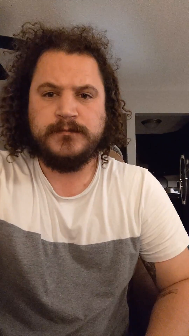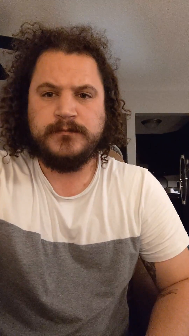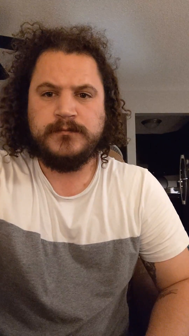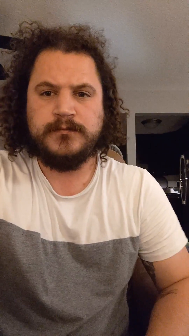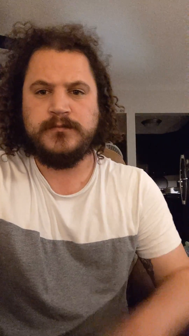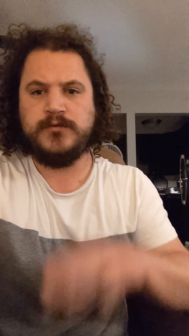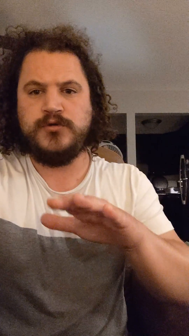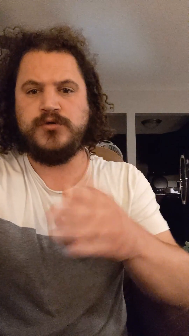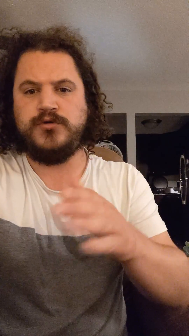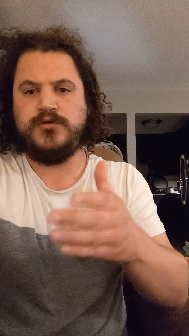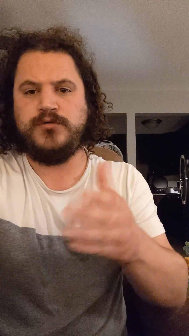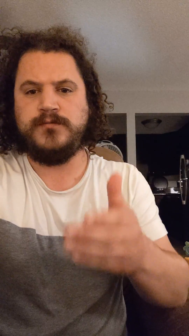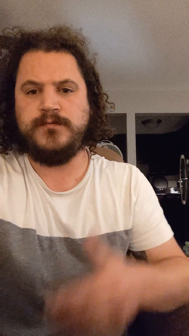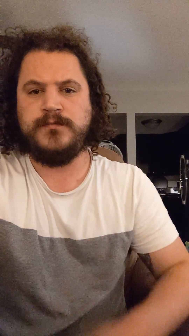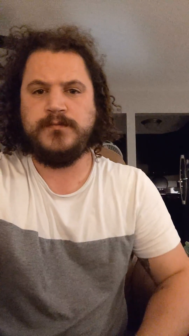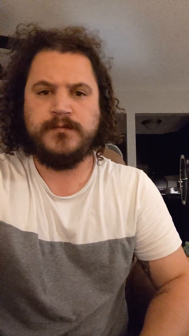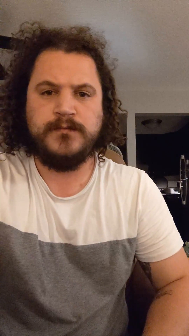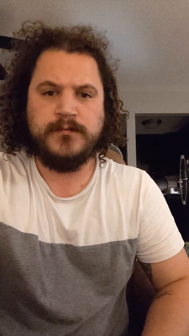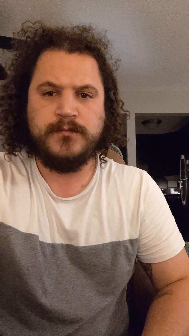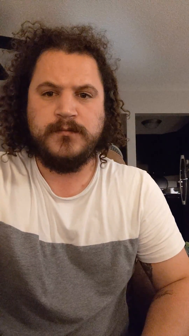cook